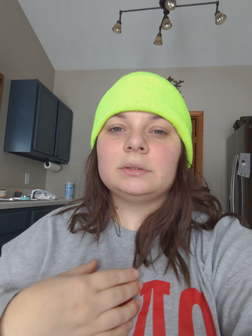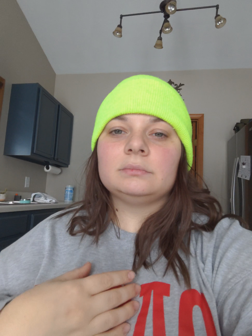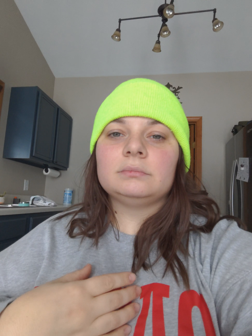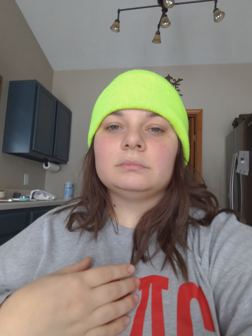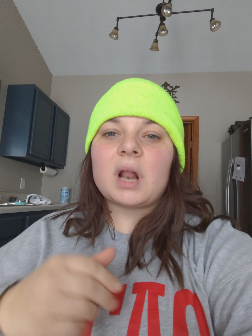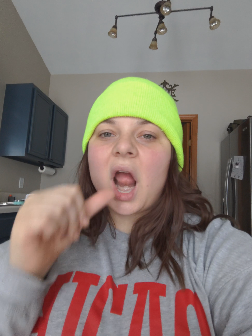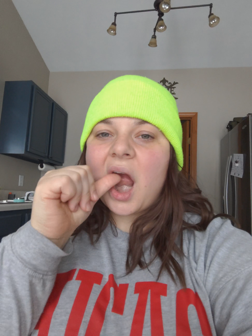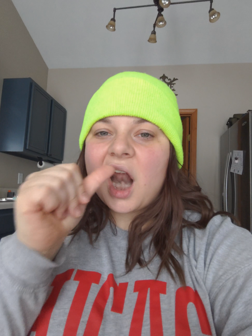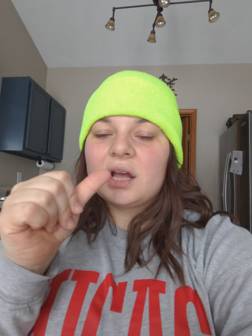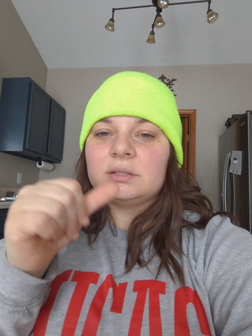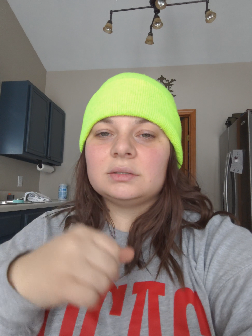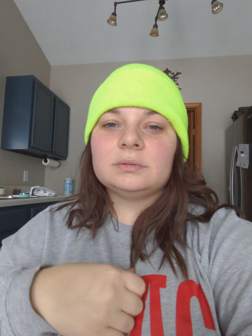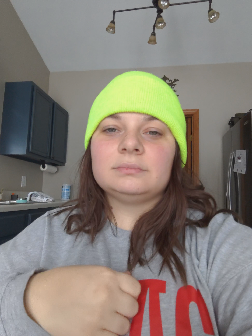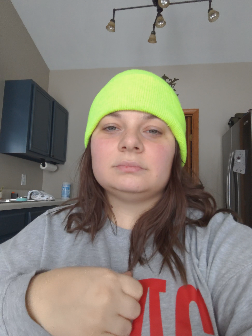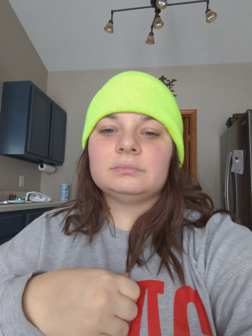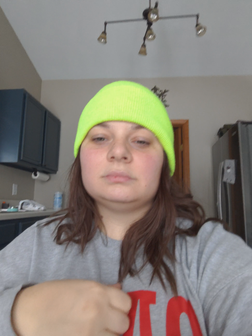nuts